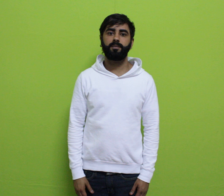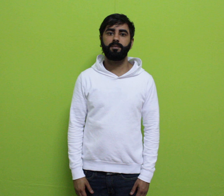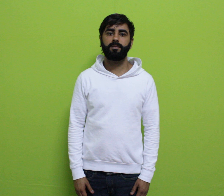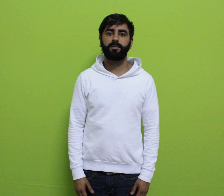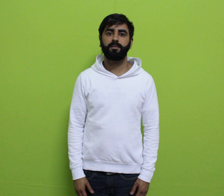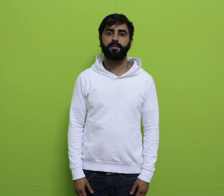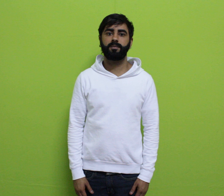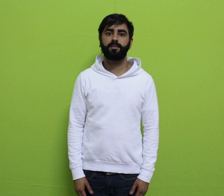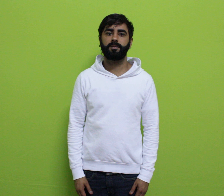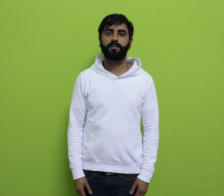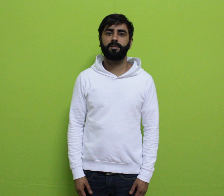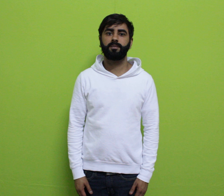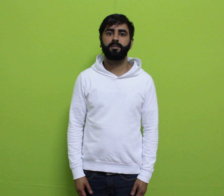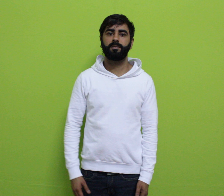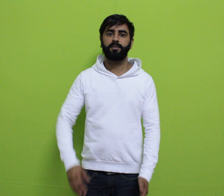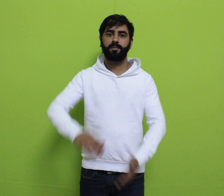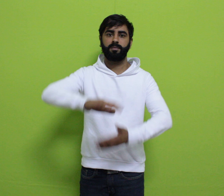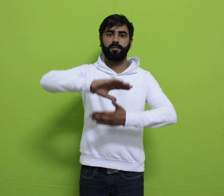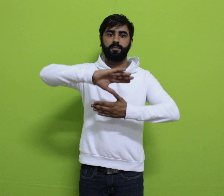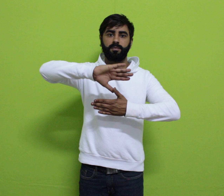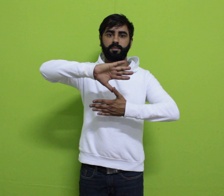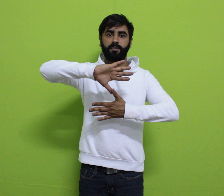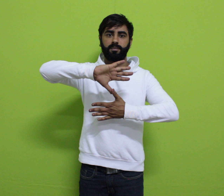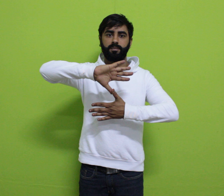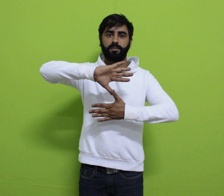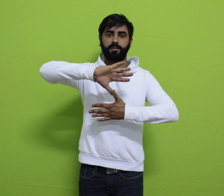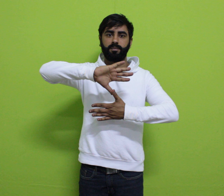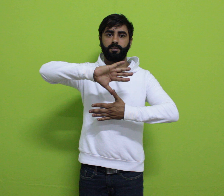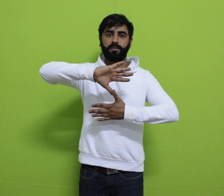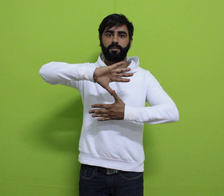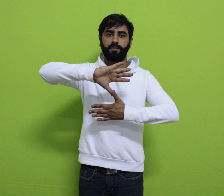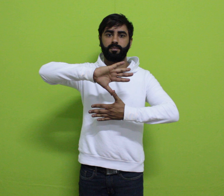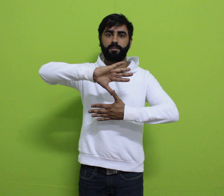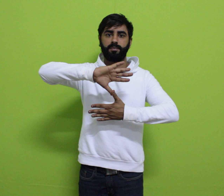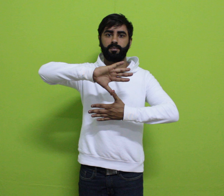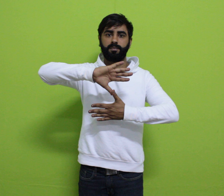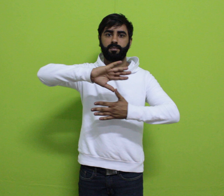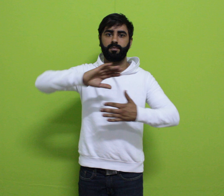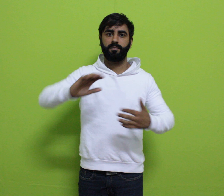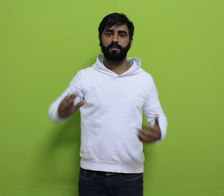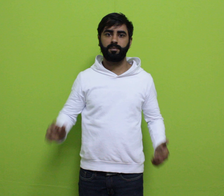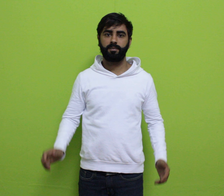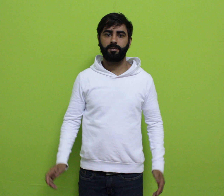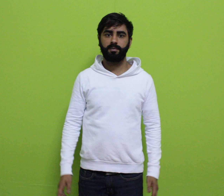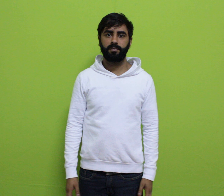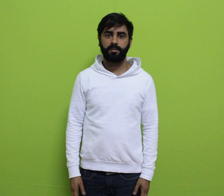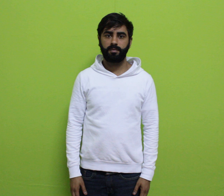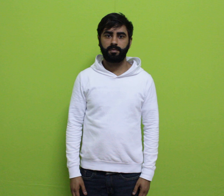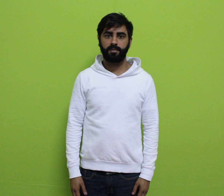América